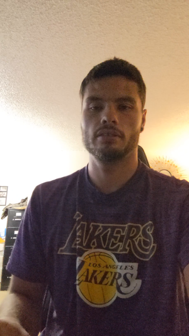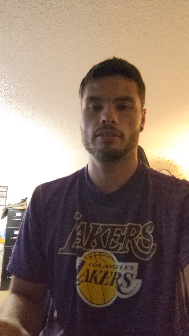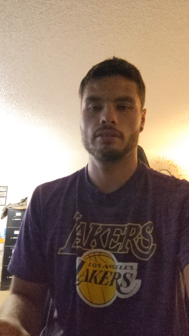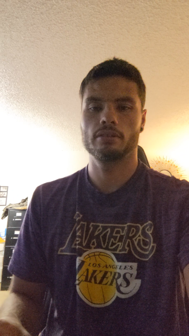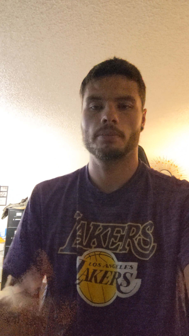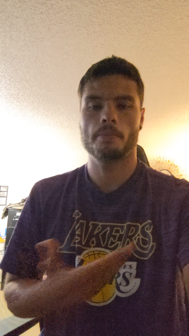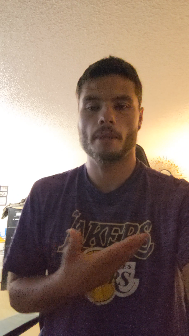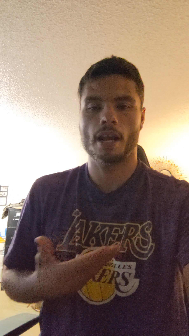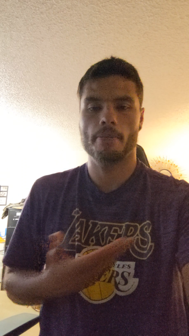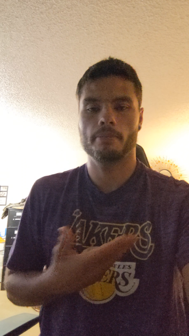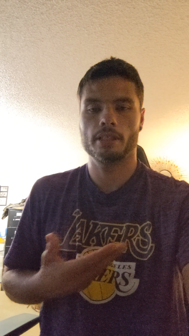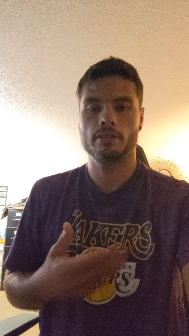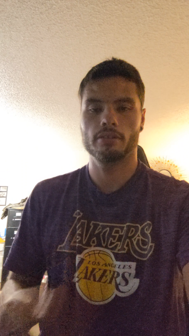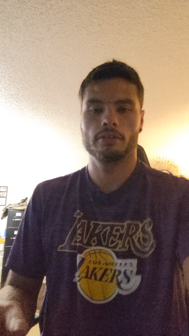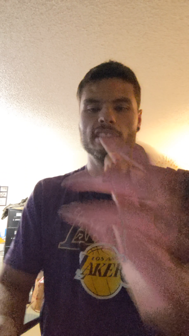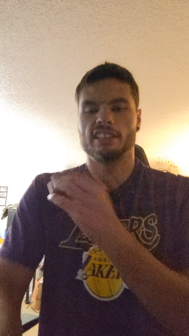baby